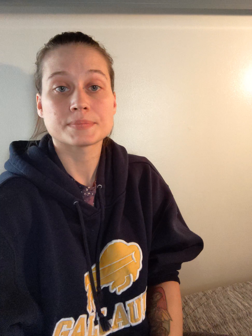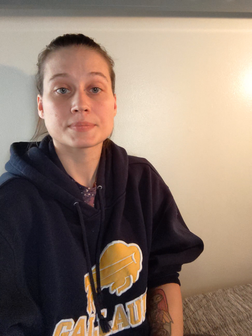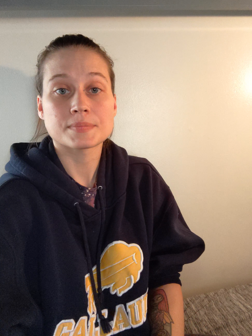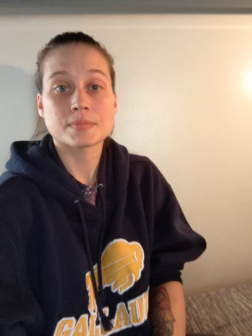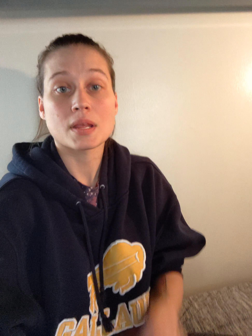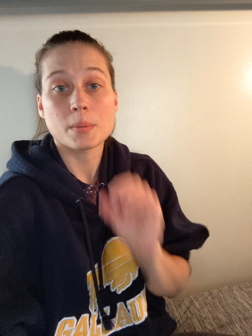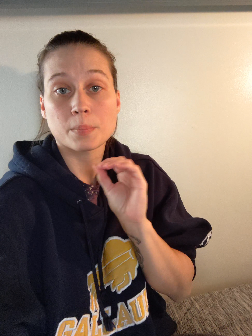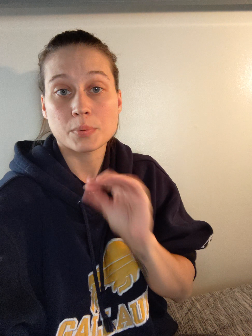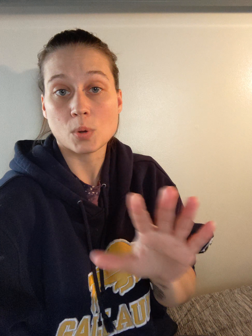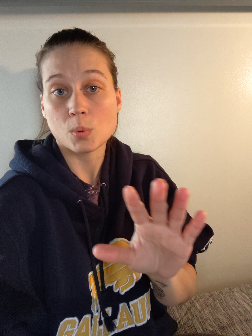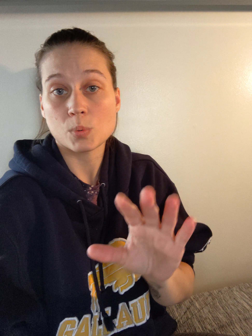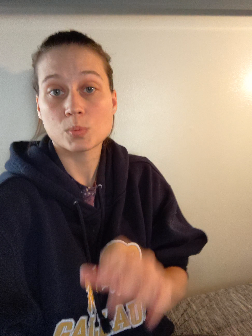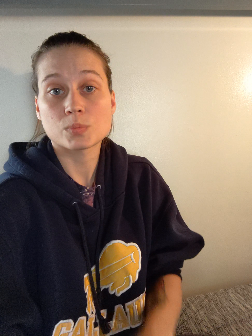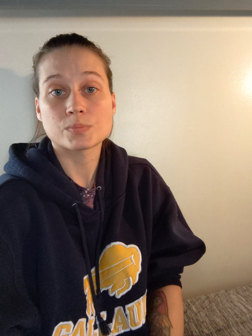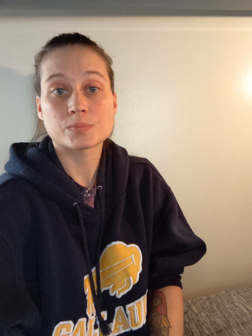blow